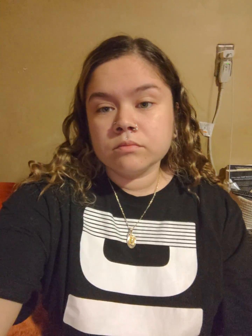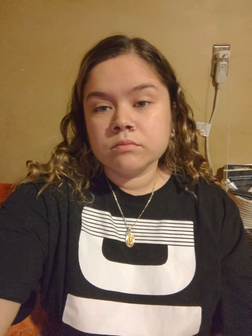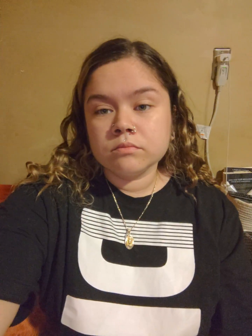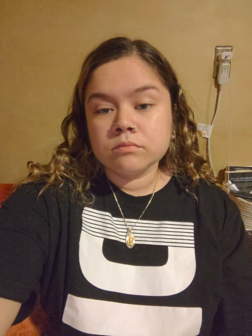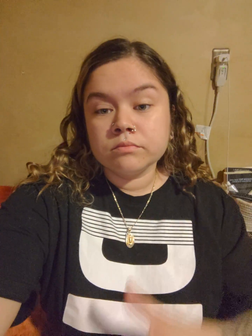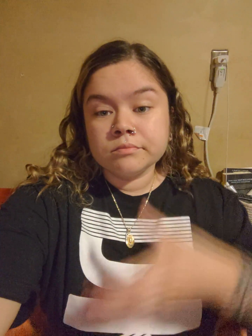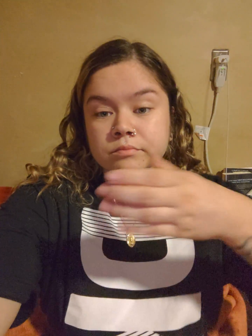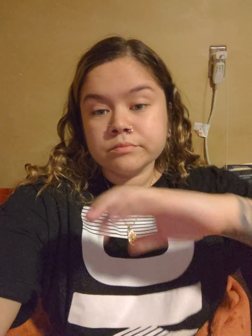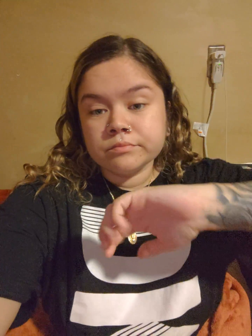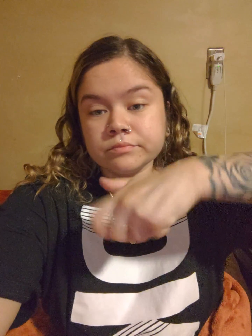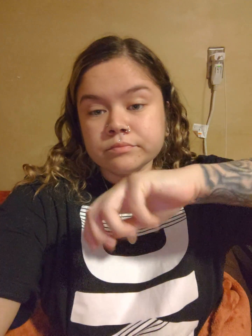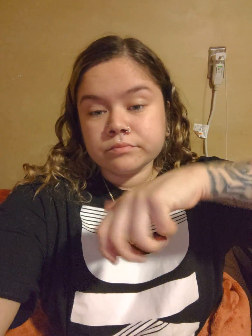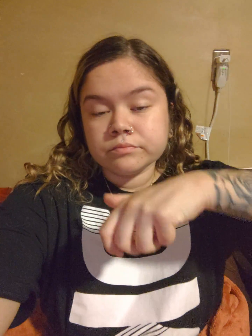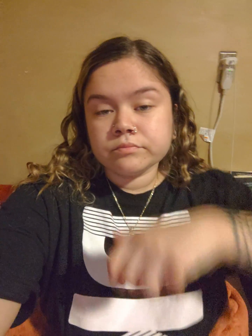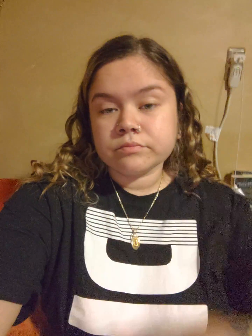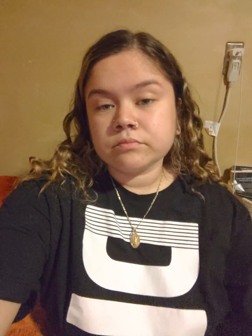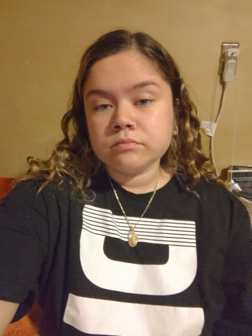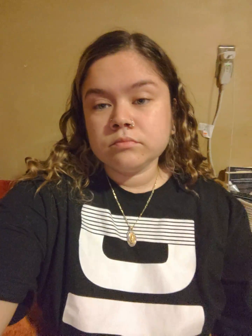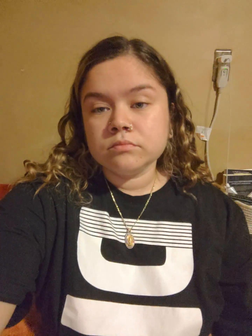jar